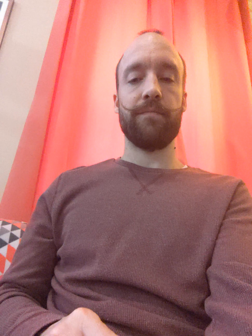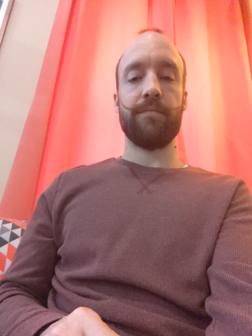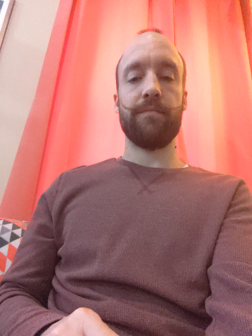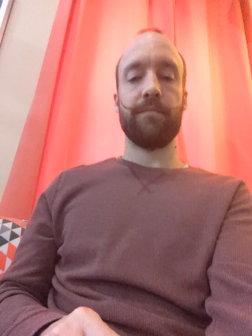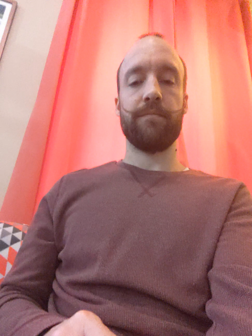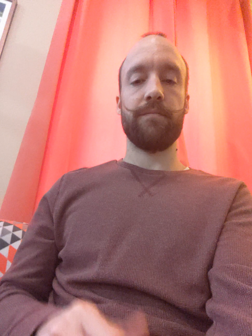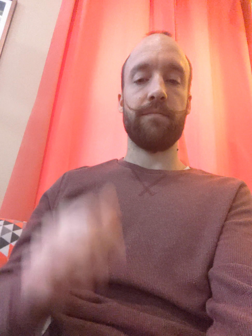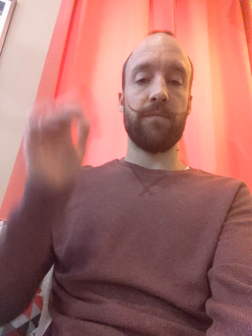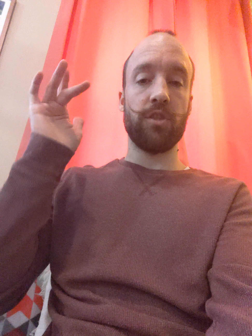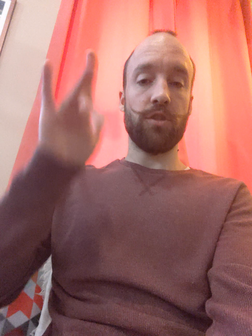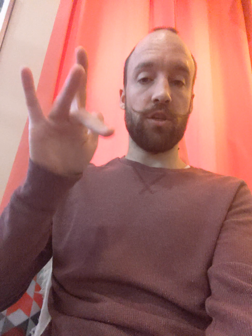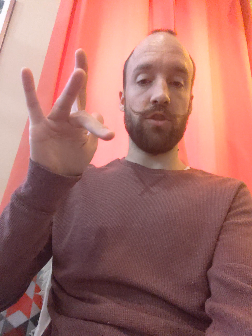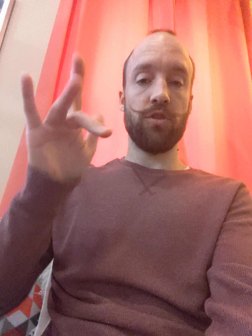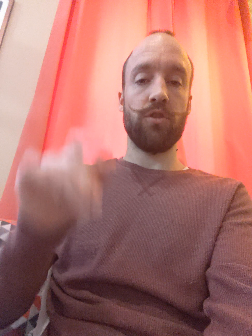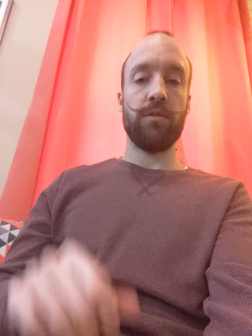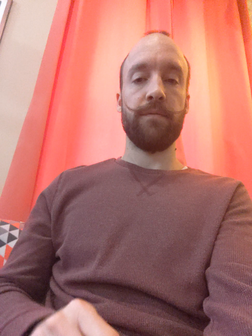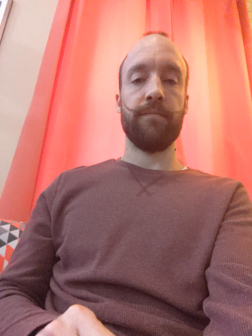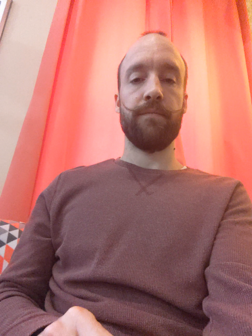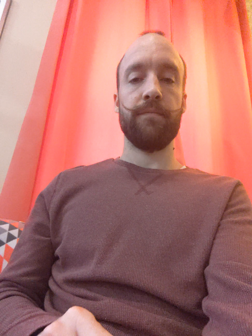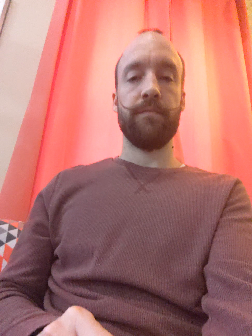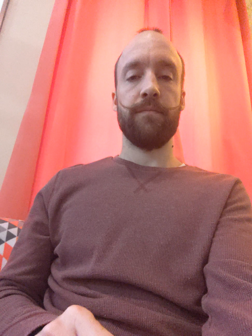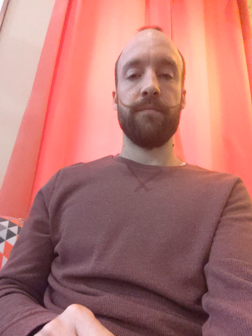touch